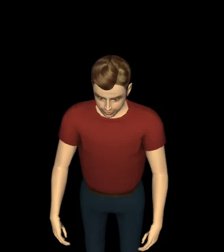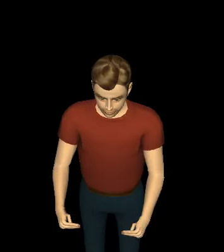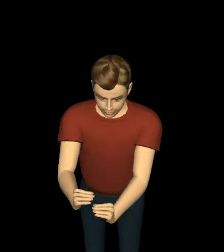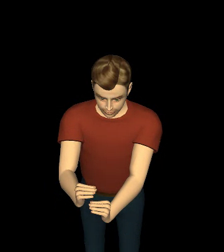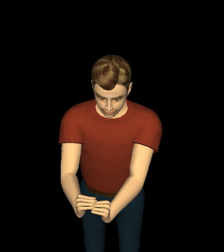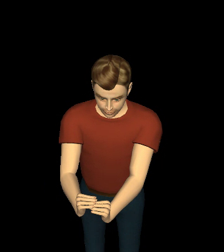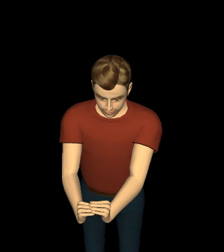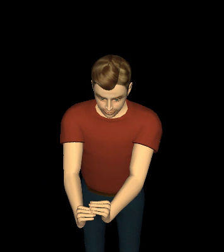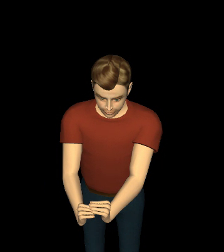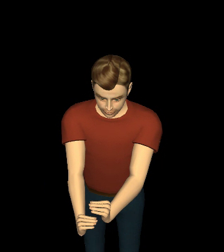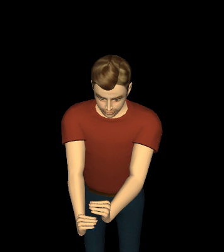برنامج